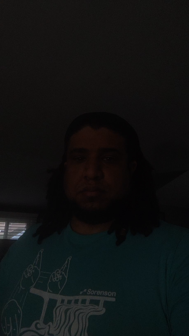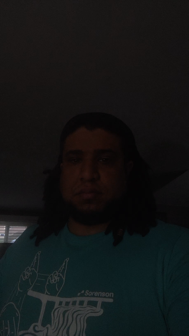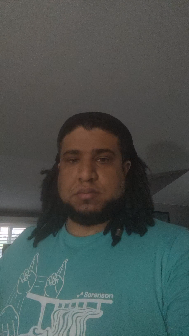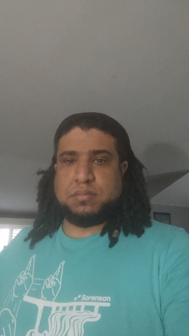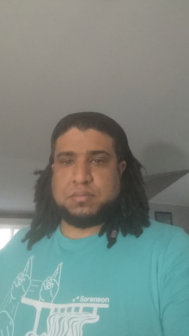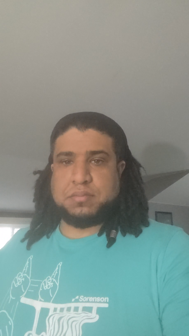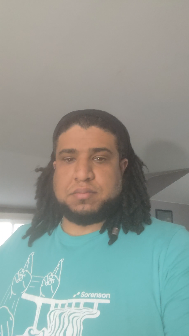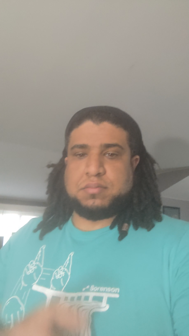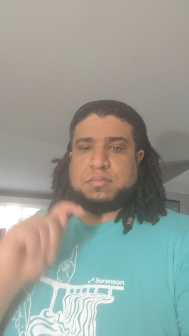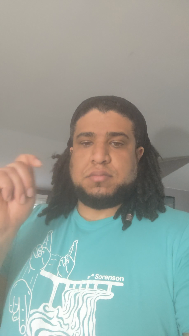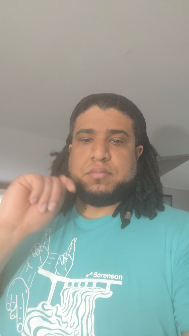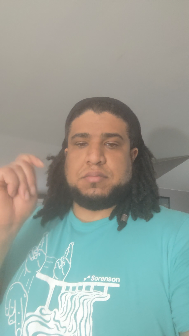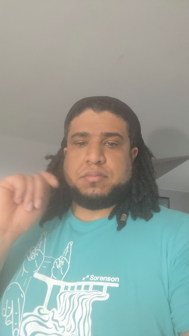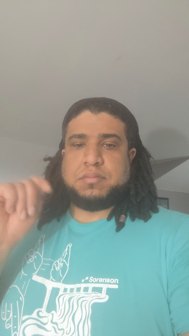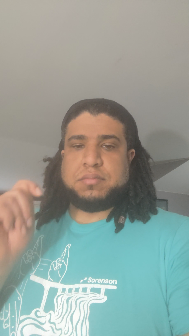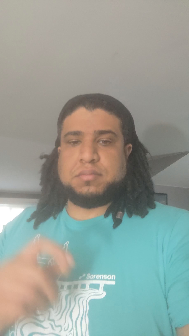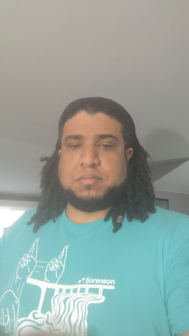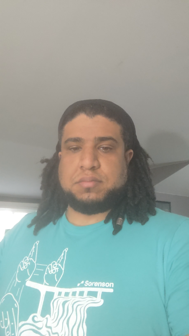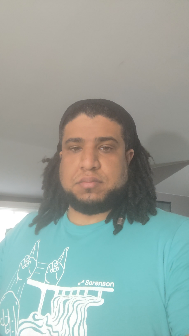bathroom